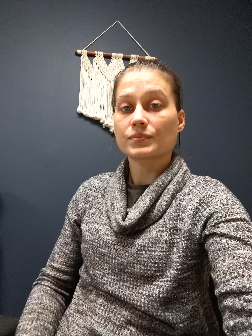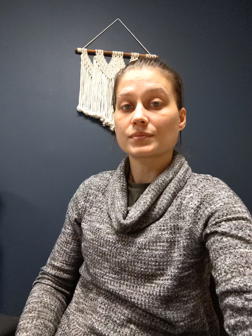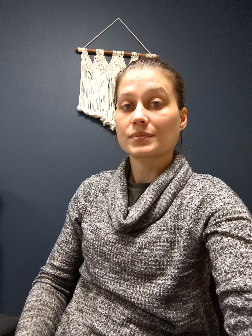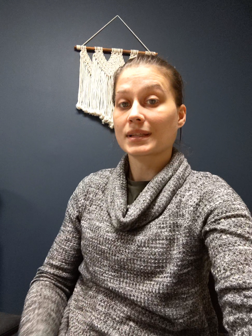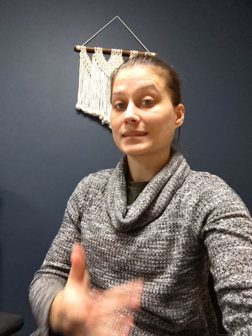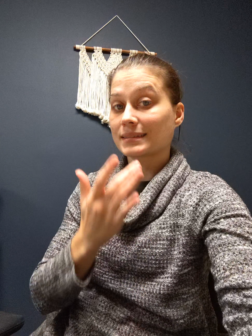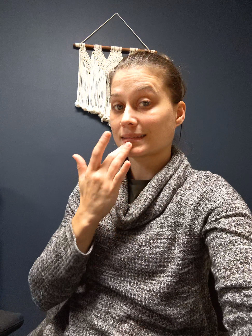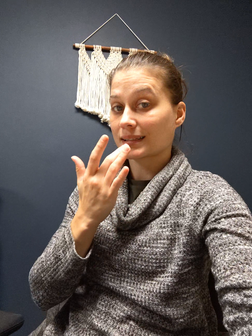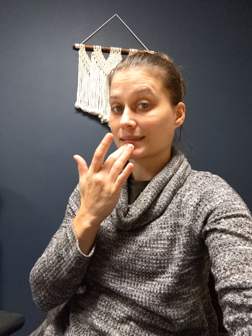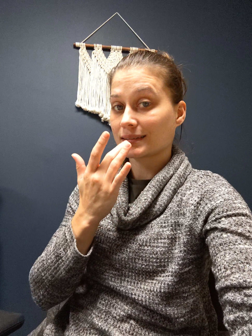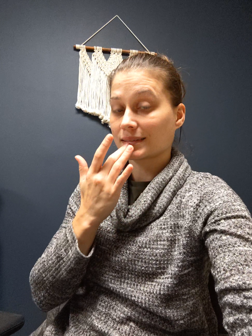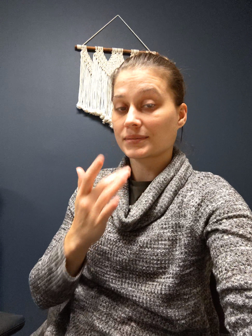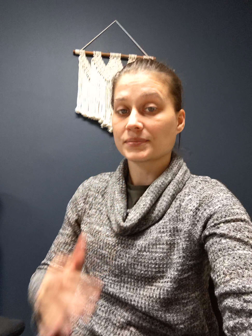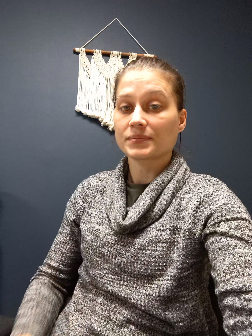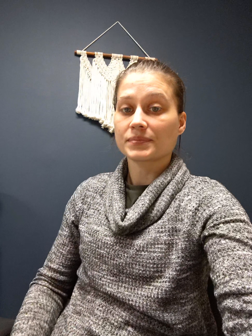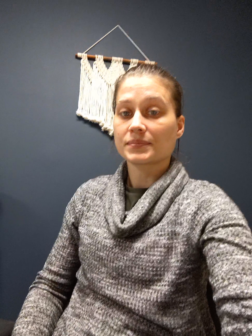taste